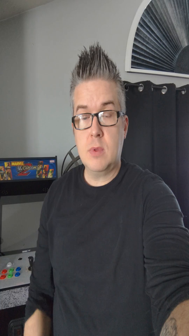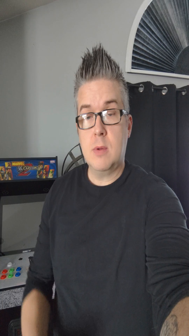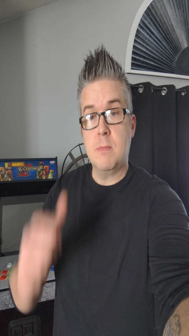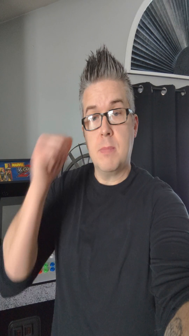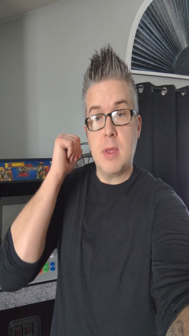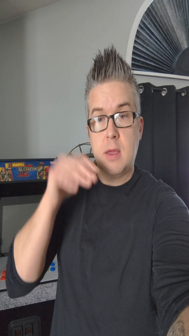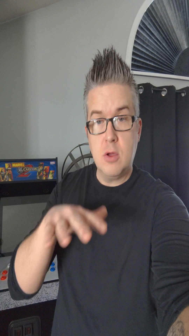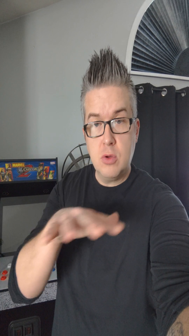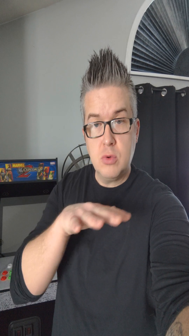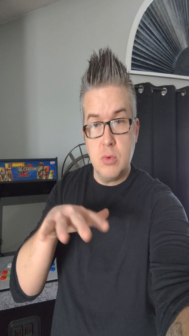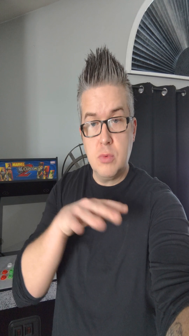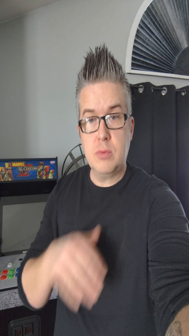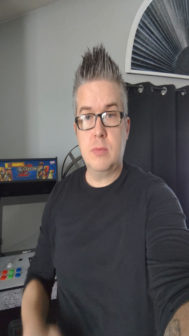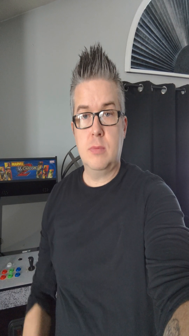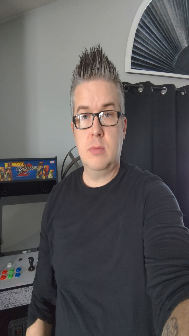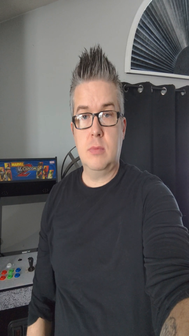backyard